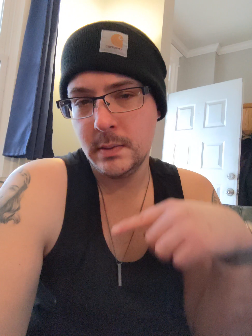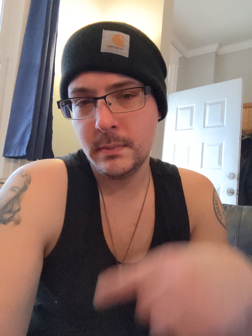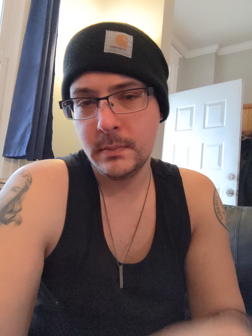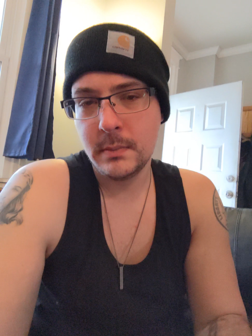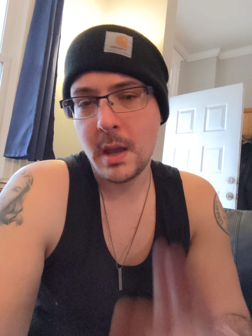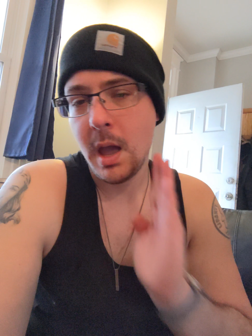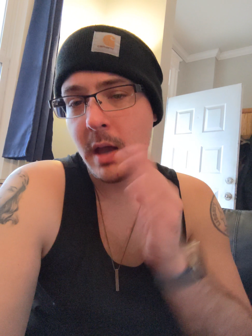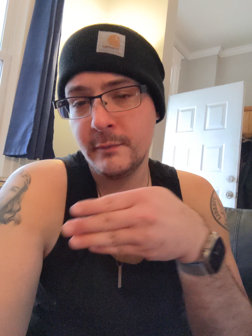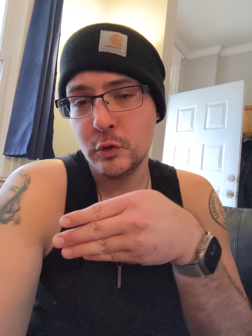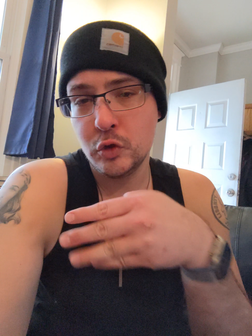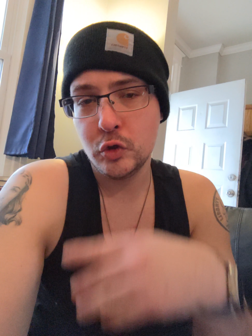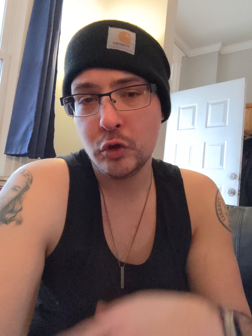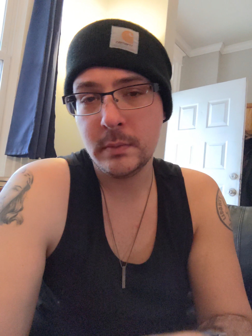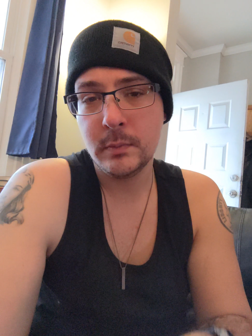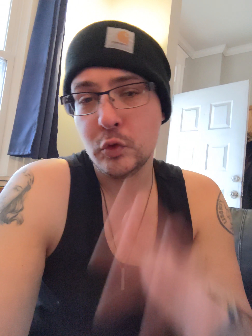after